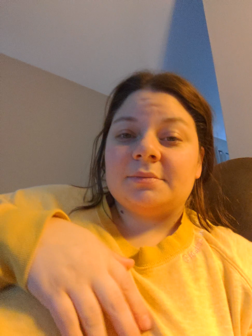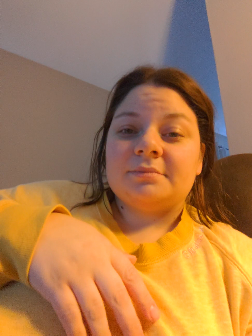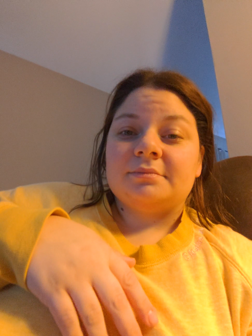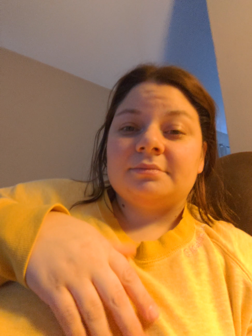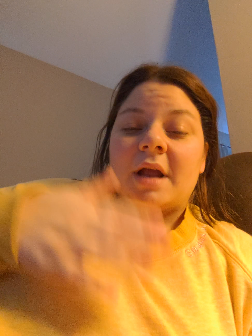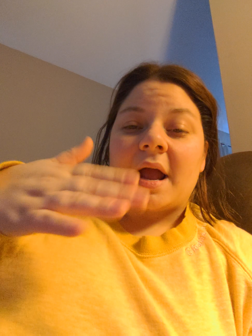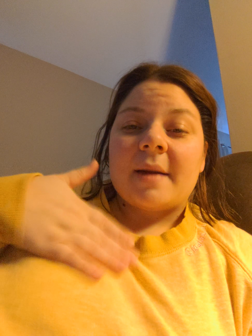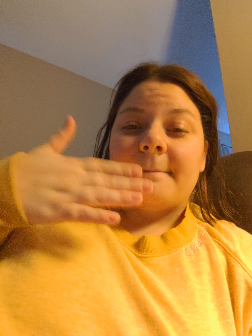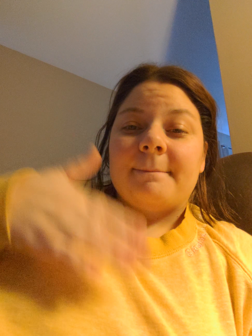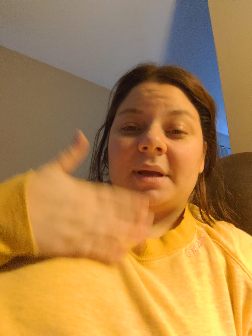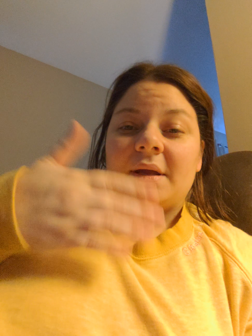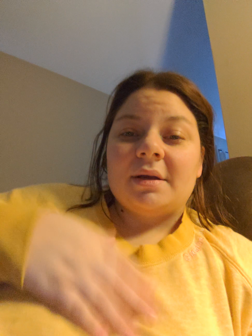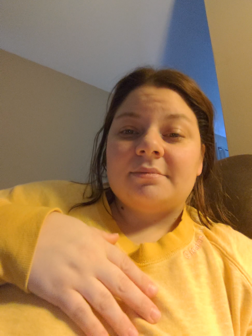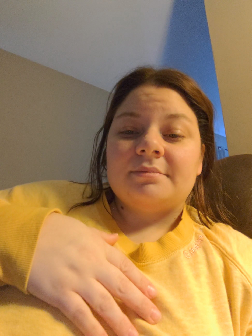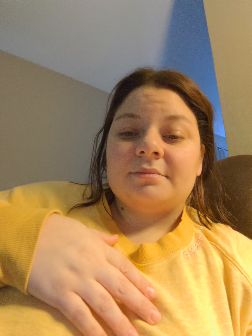happy